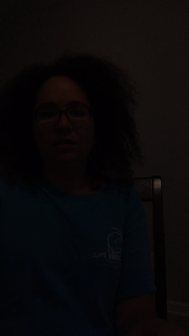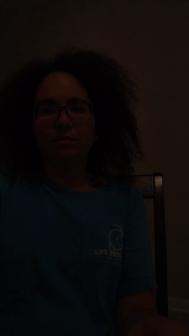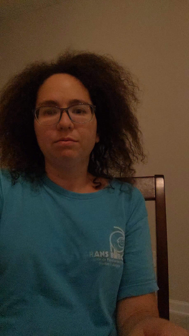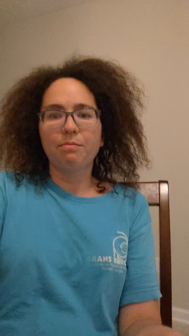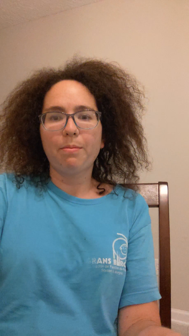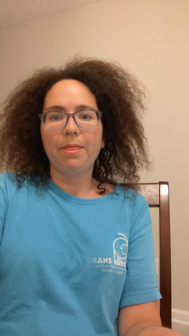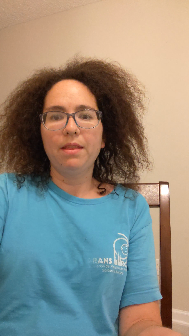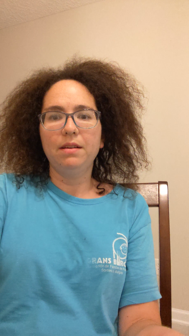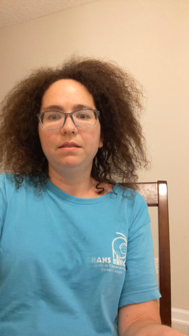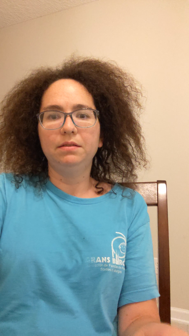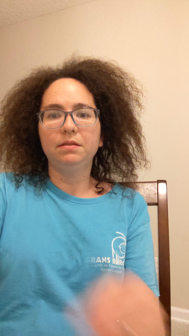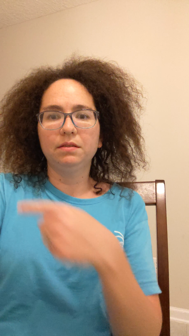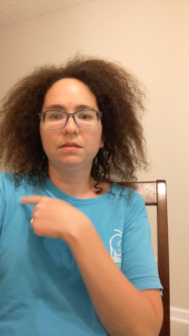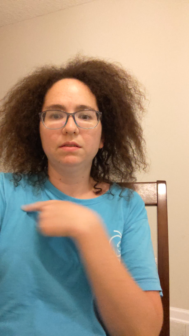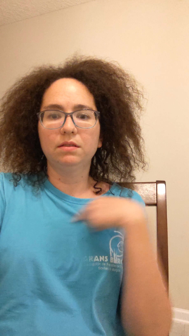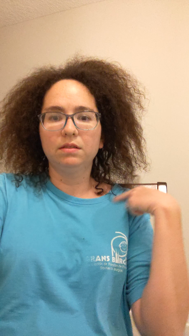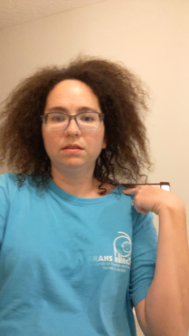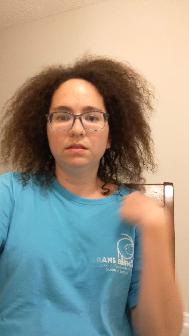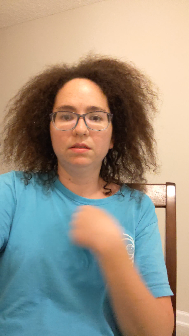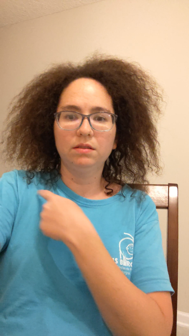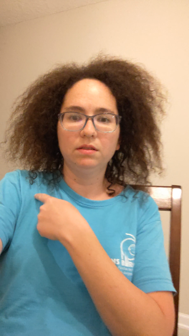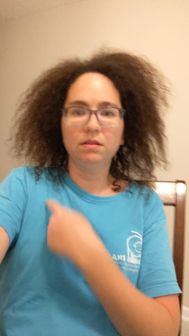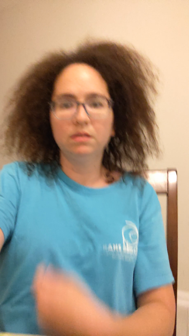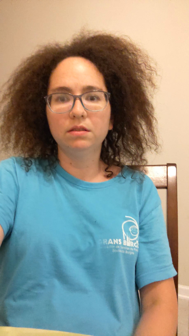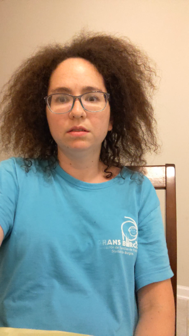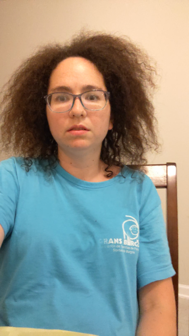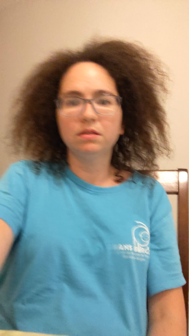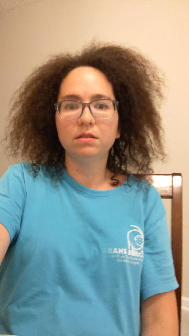bib